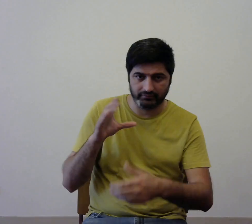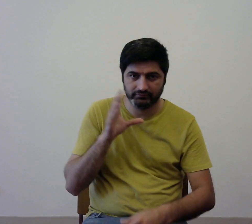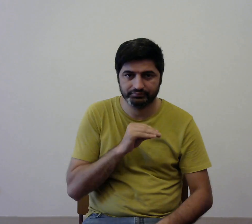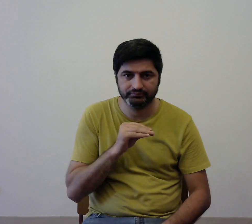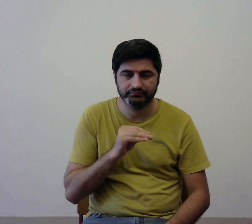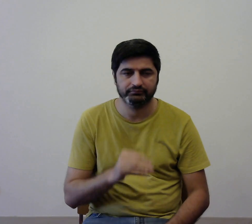bilər